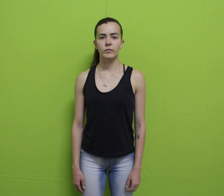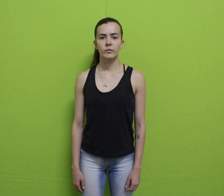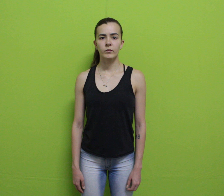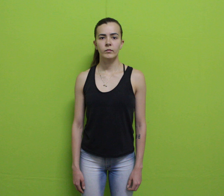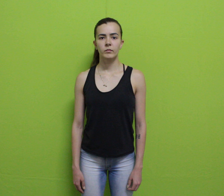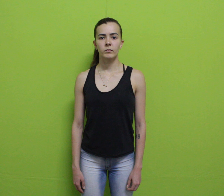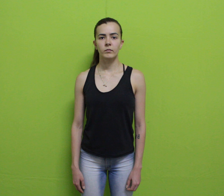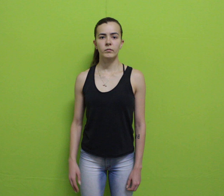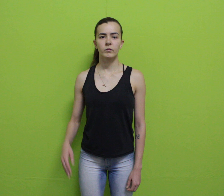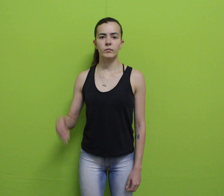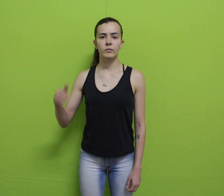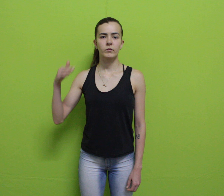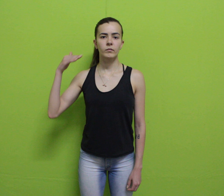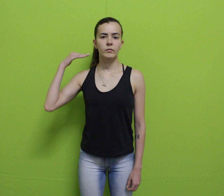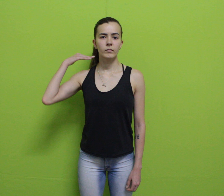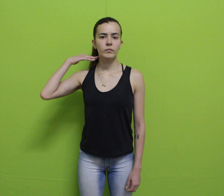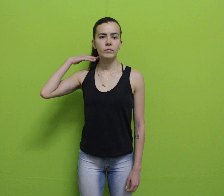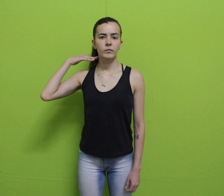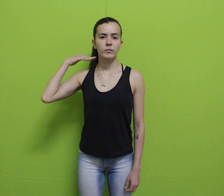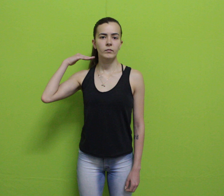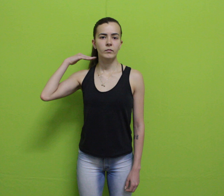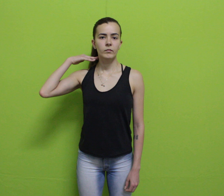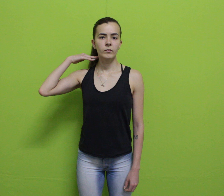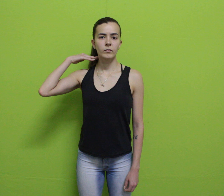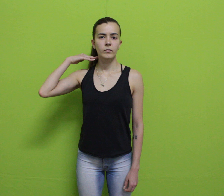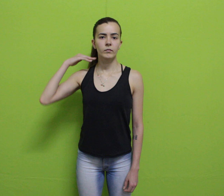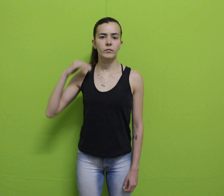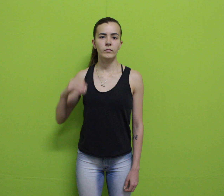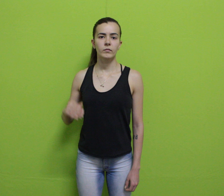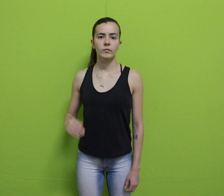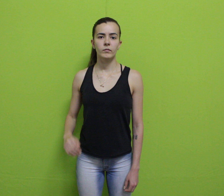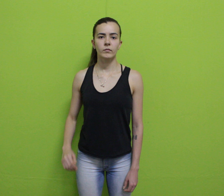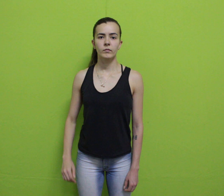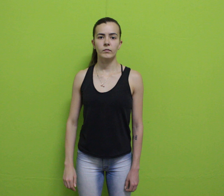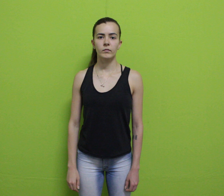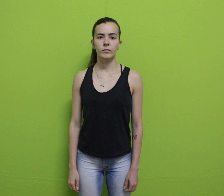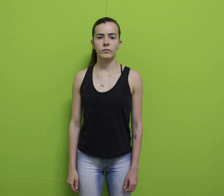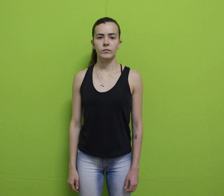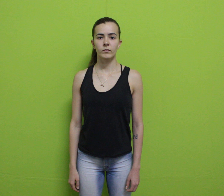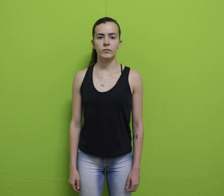banco